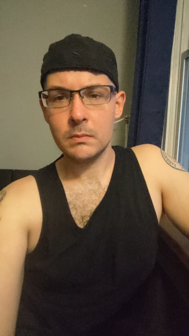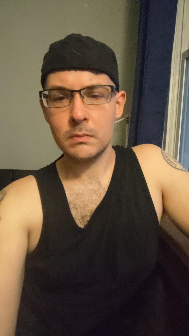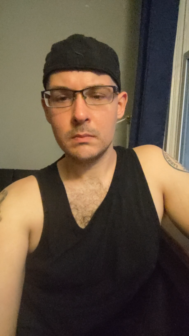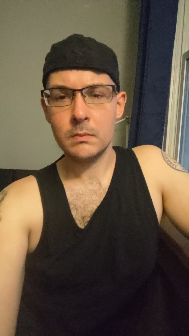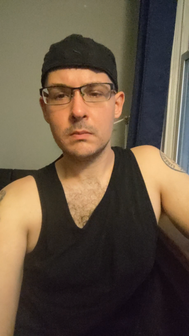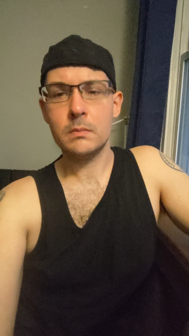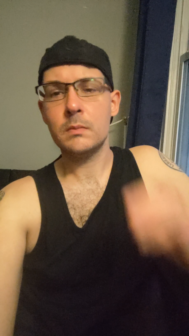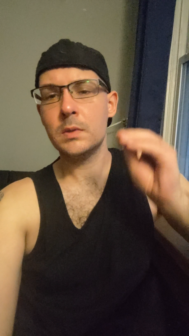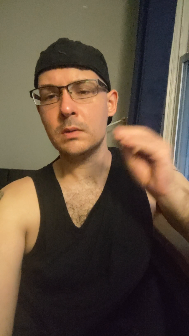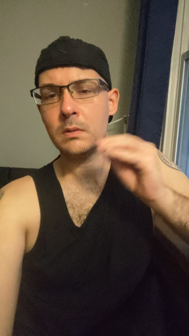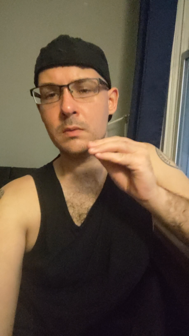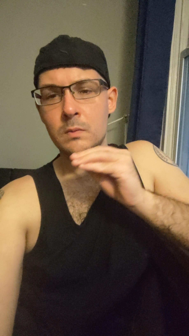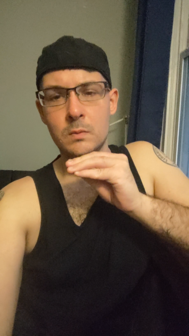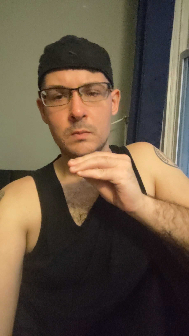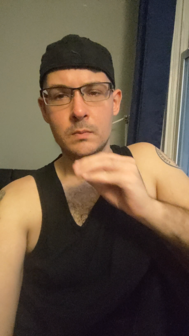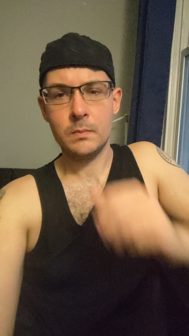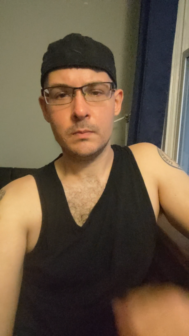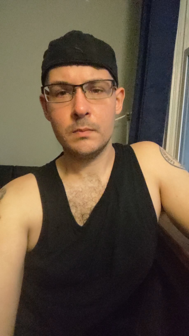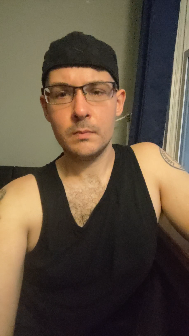dinosaur